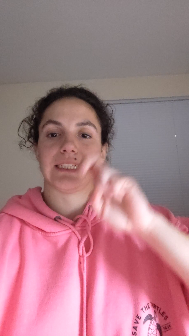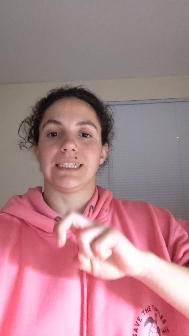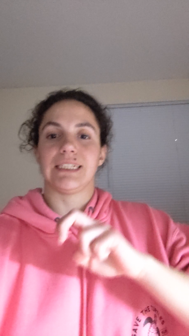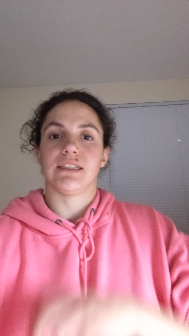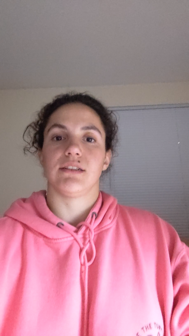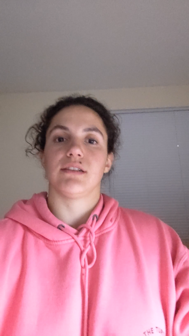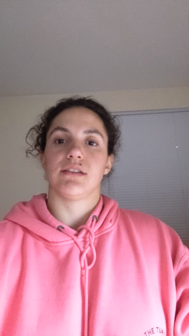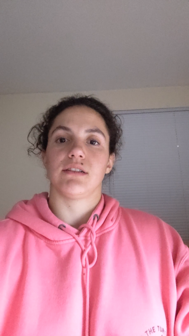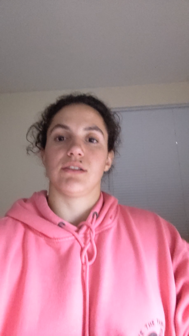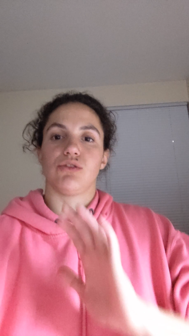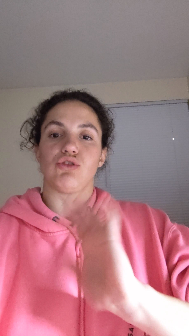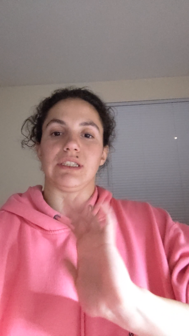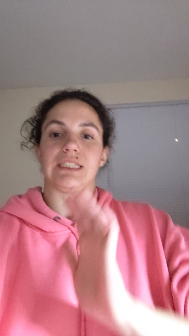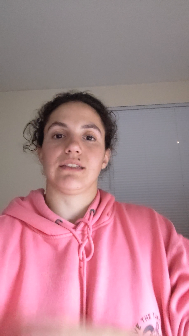cheese